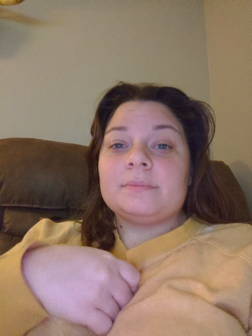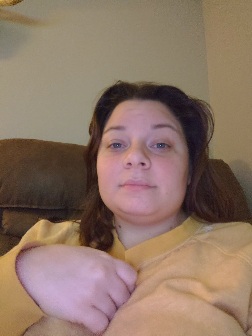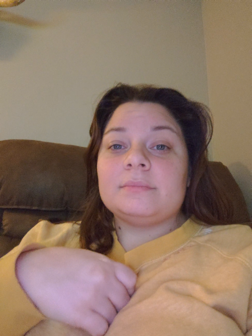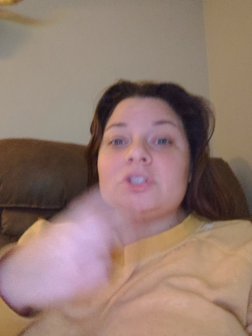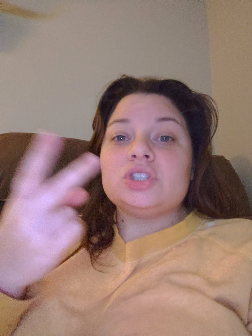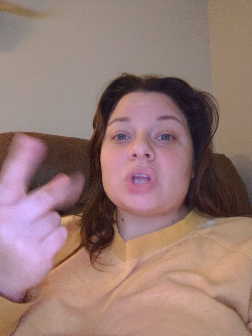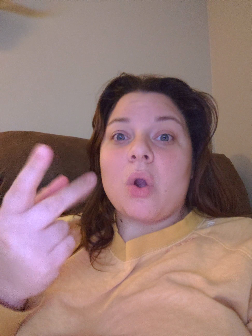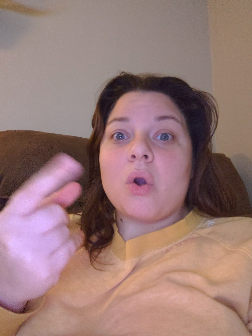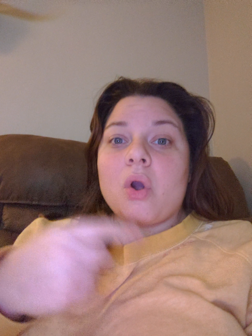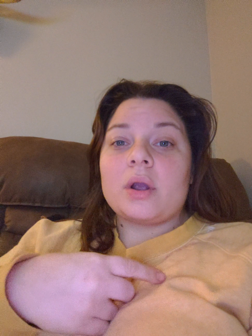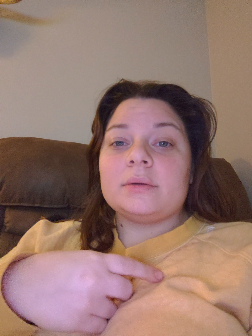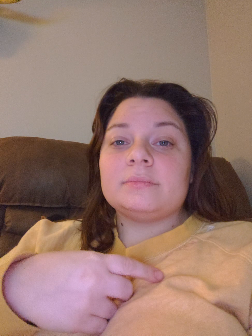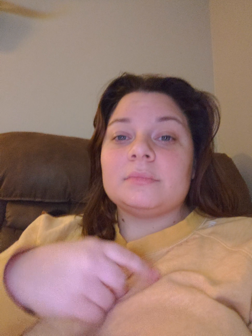dog